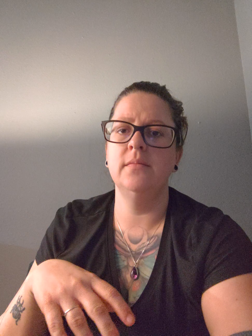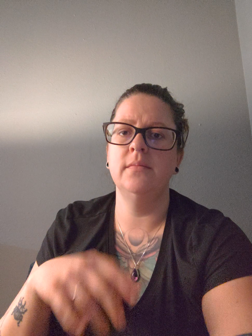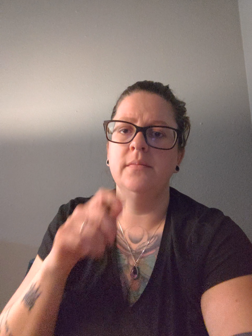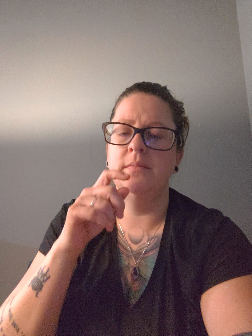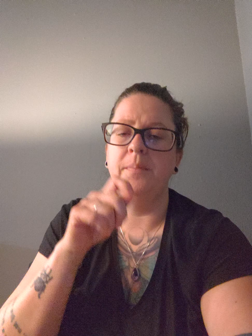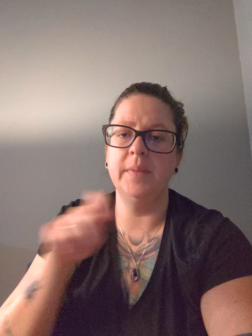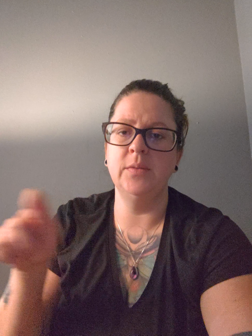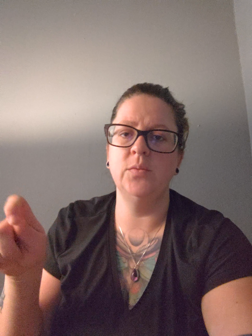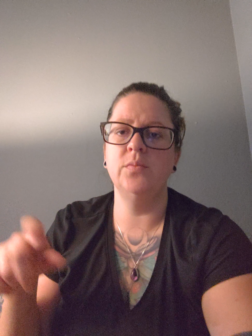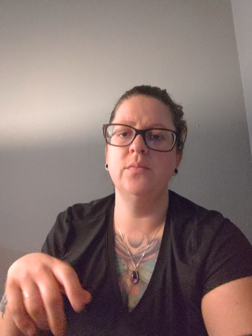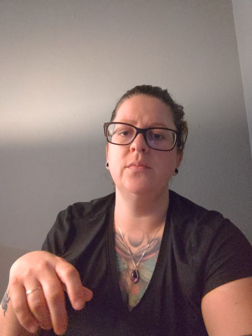pencil